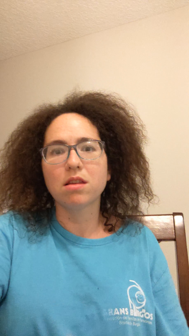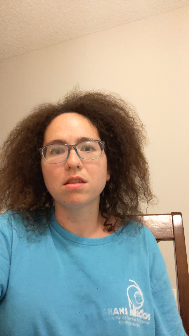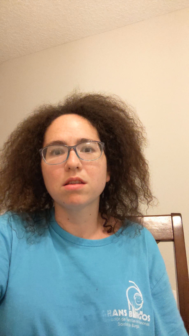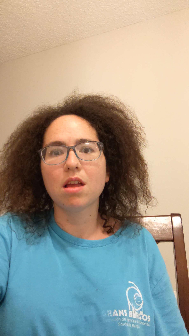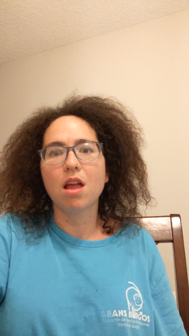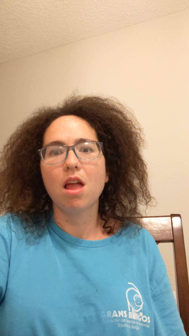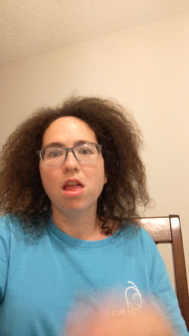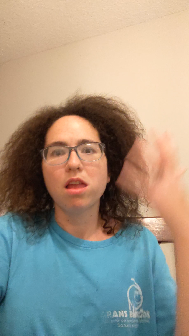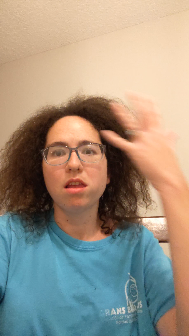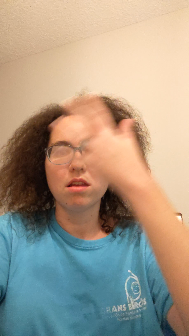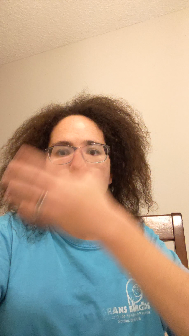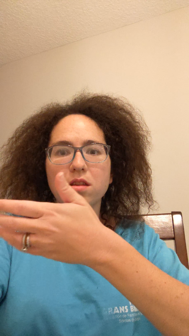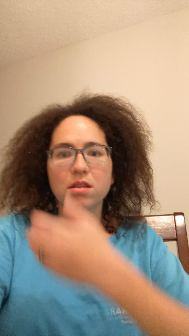dark